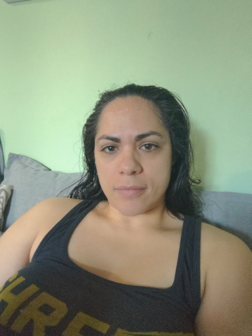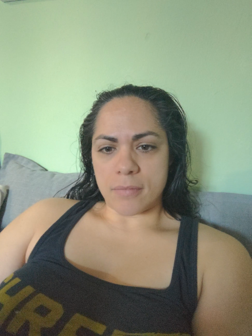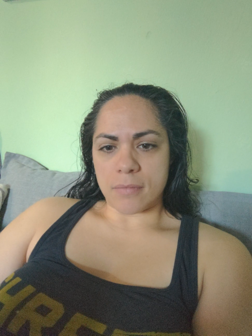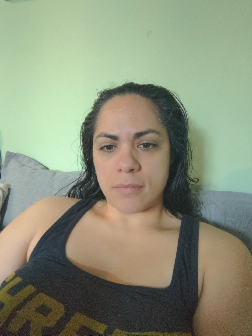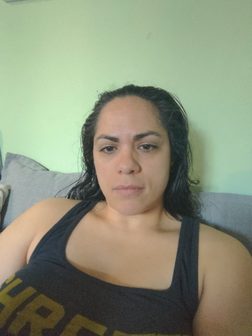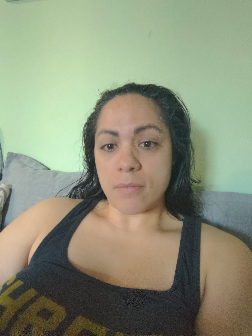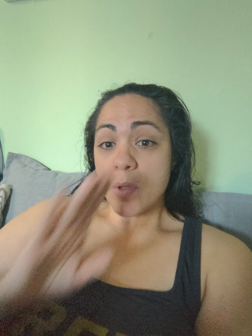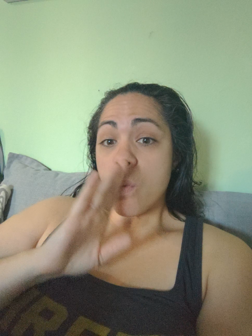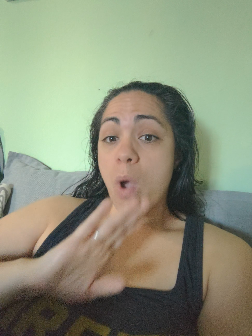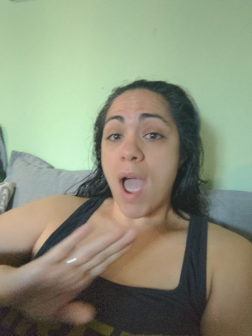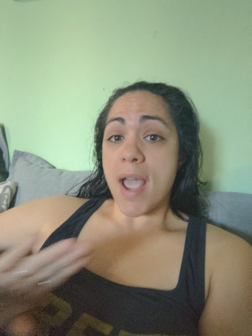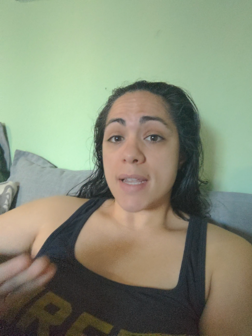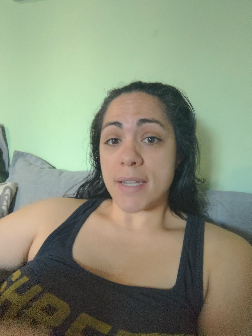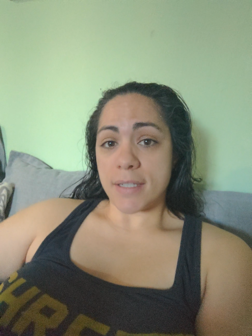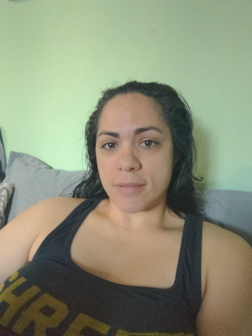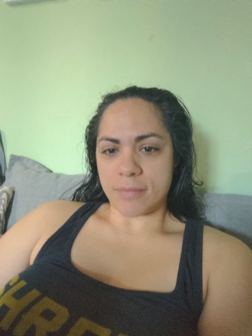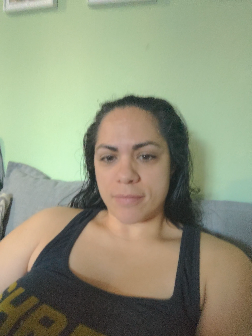quiet